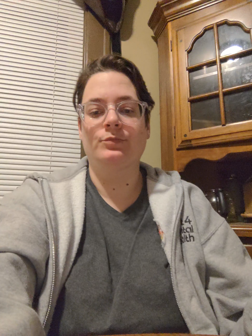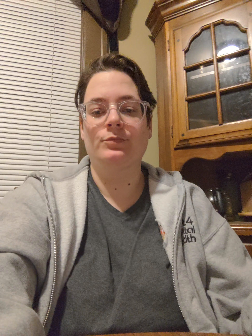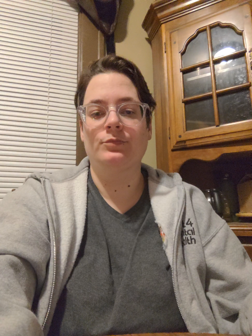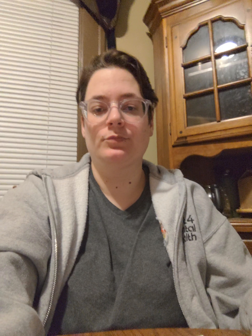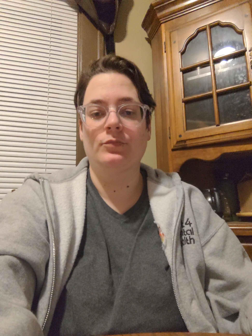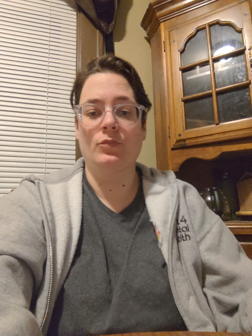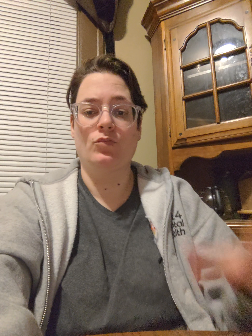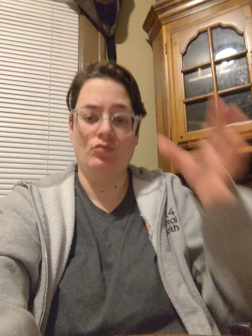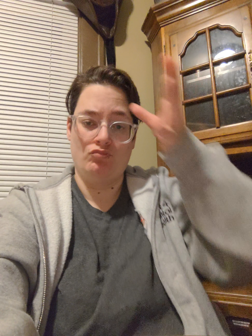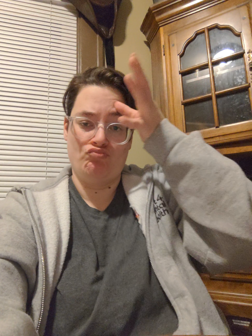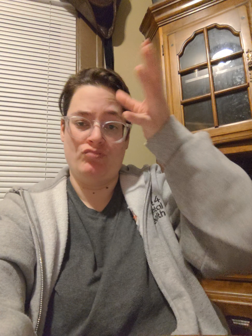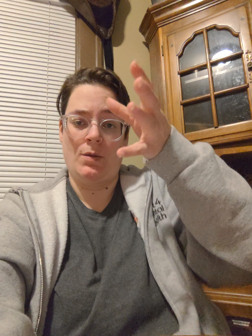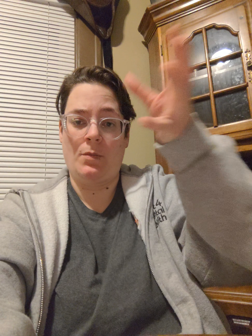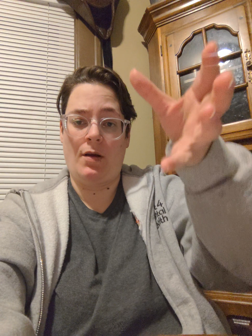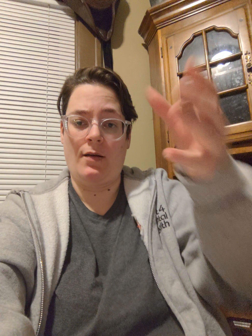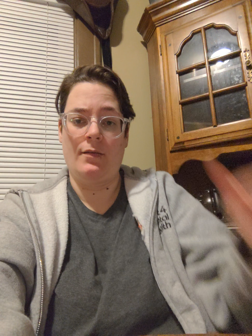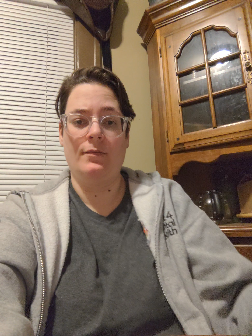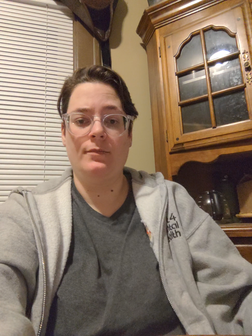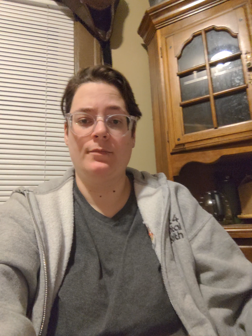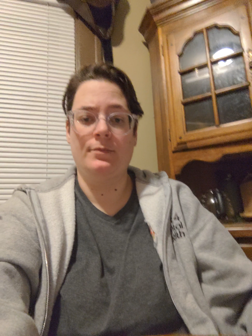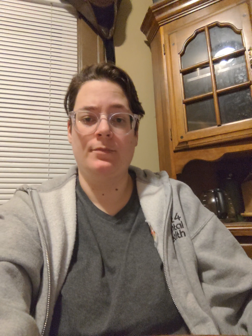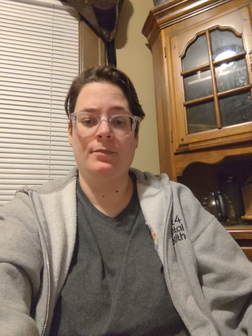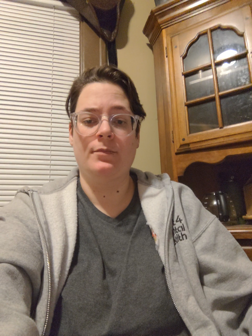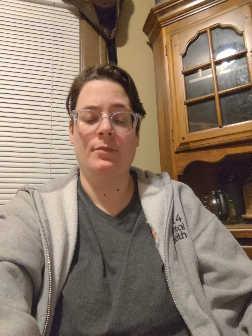grandpa